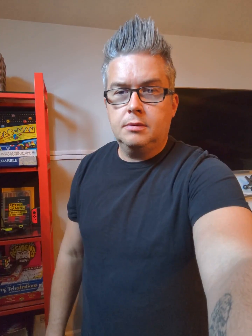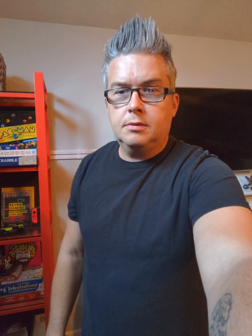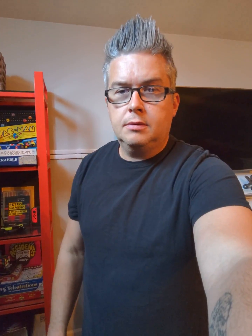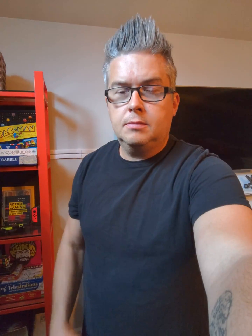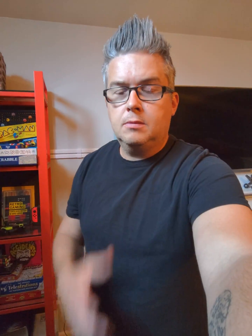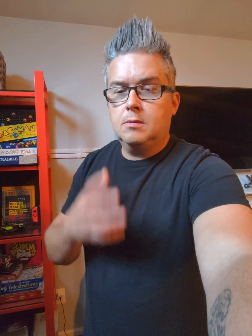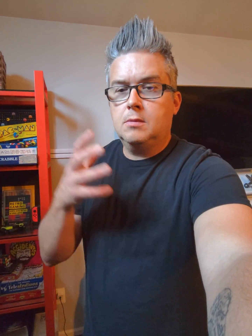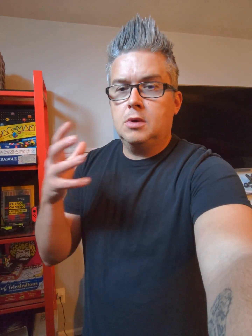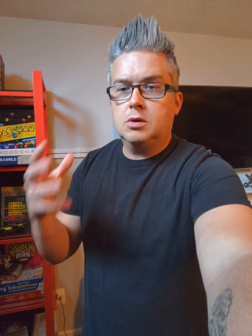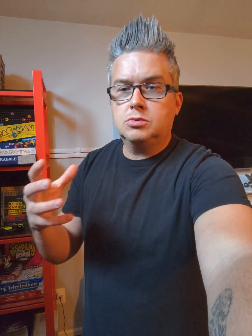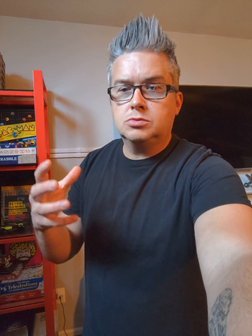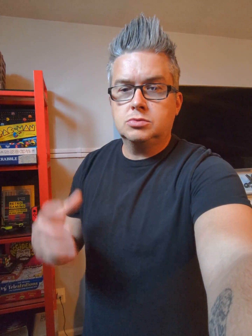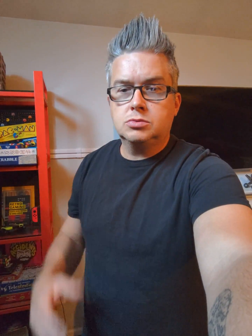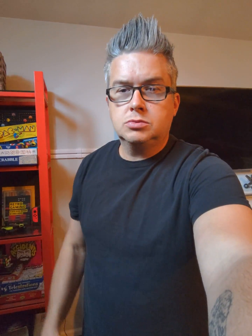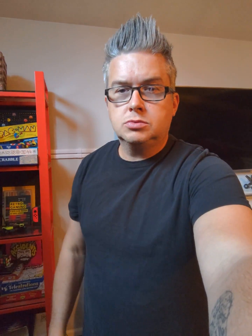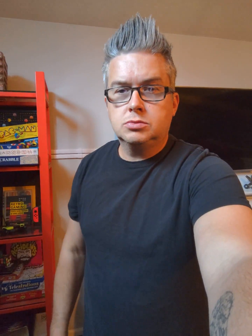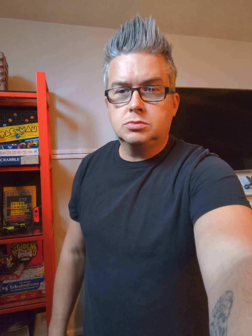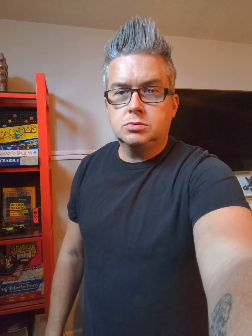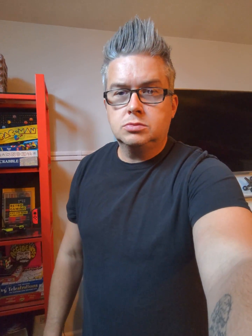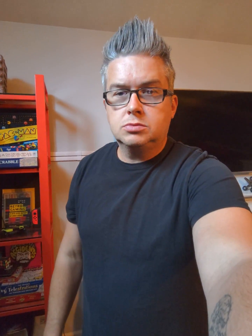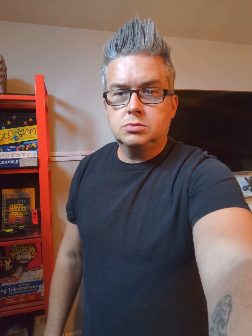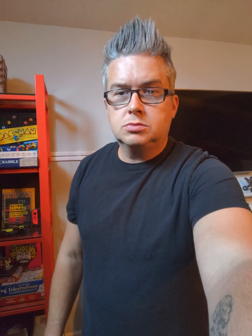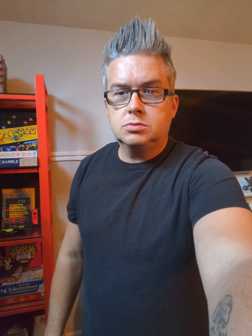much